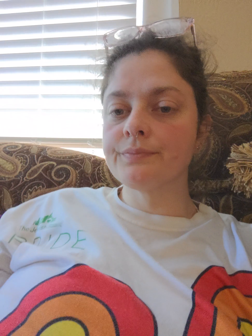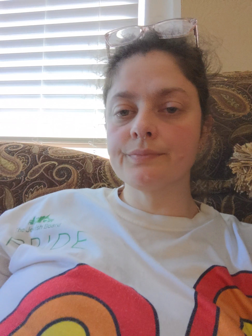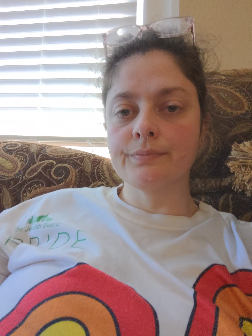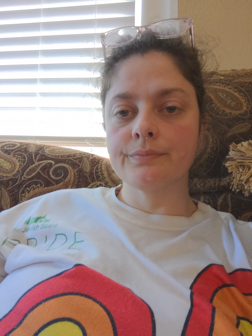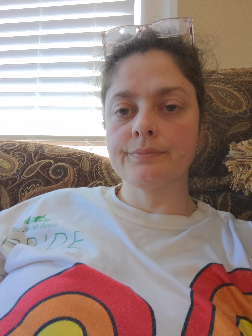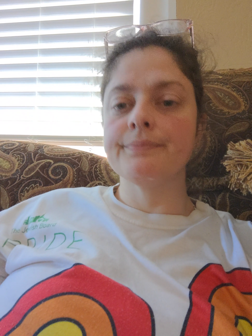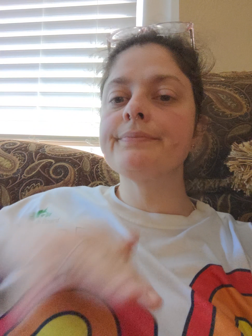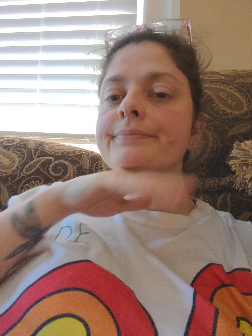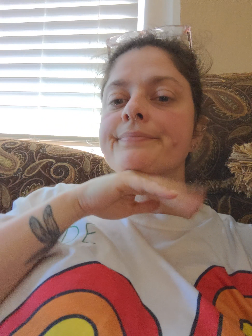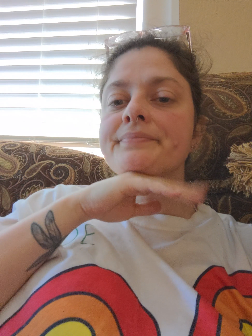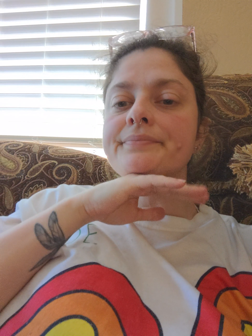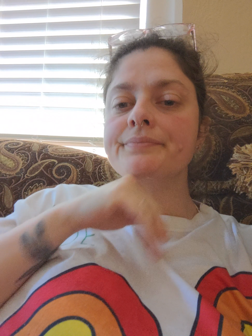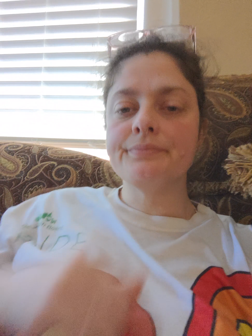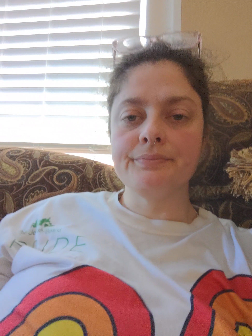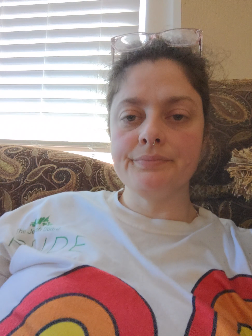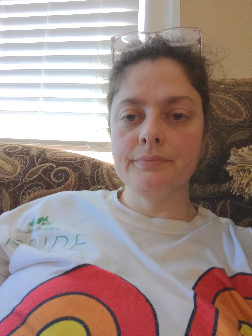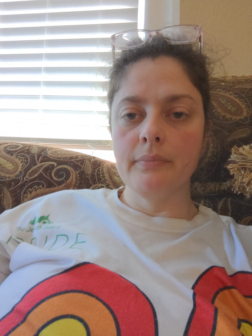pig